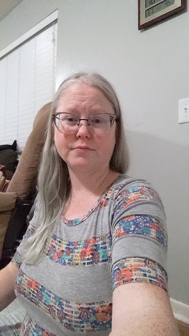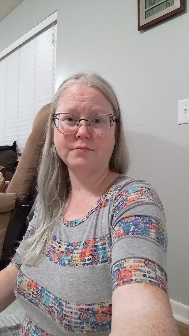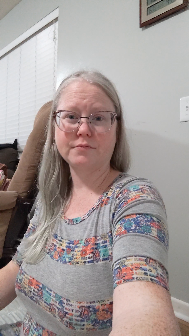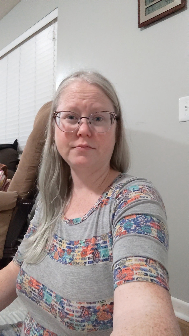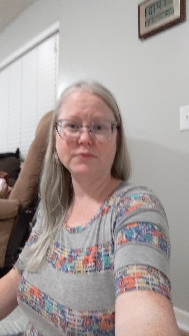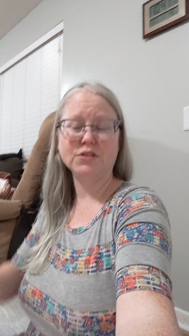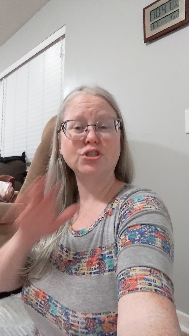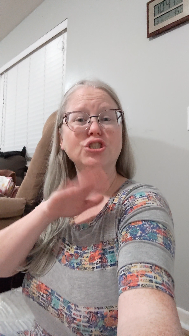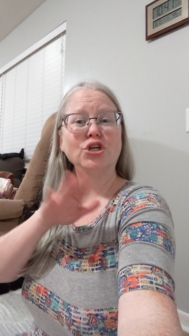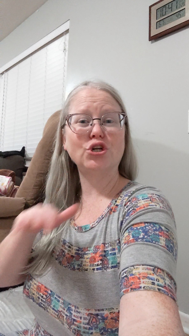children